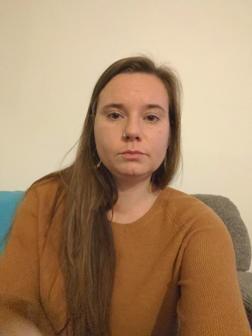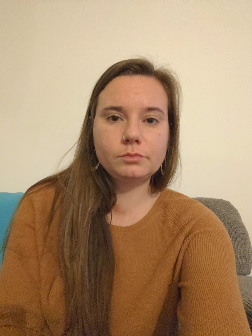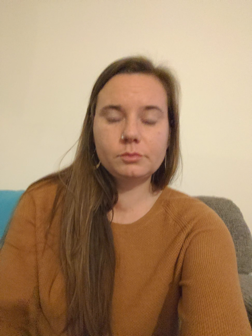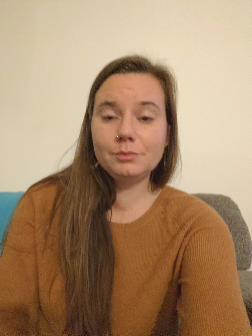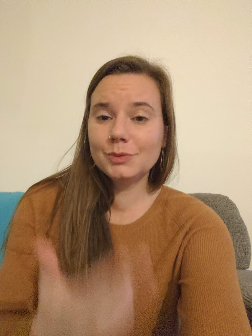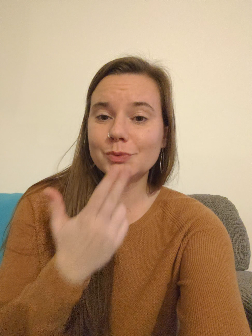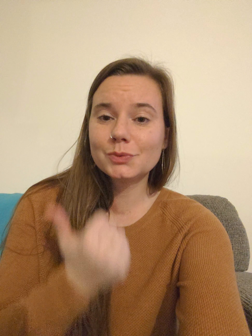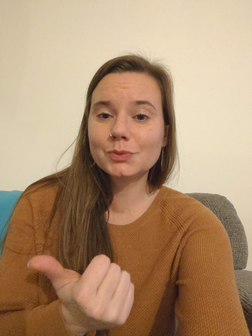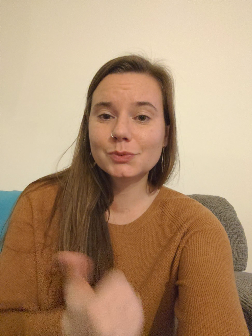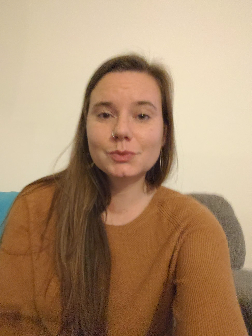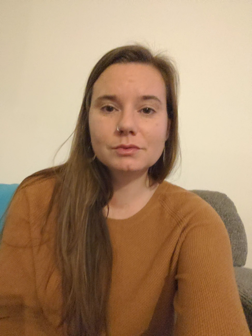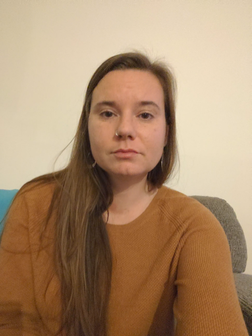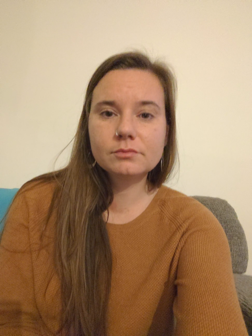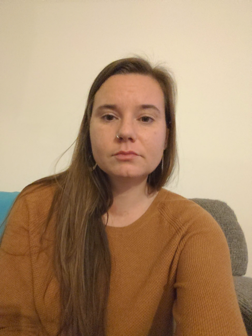cute